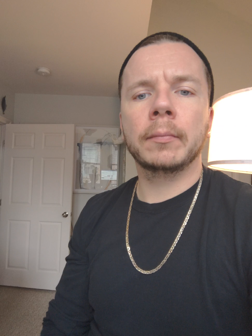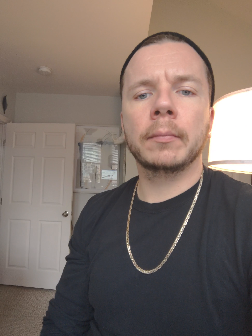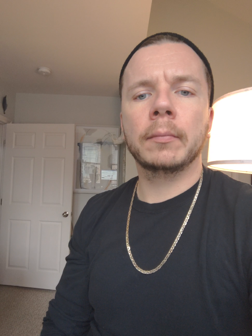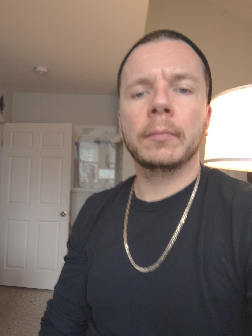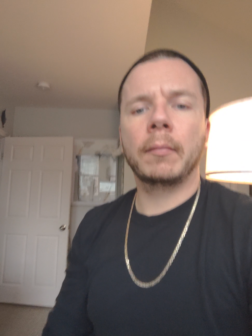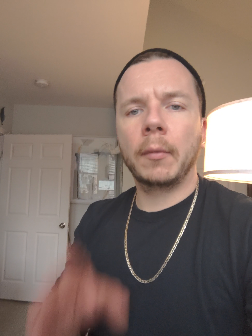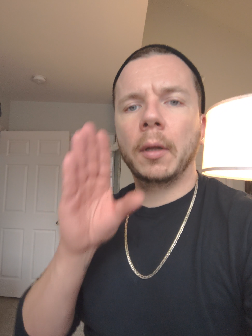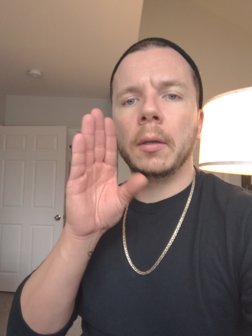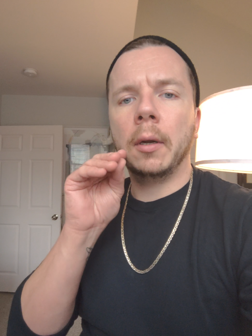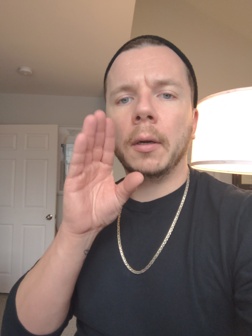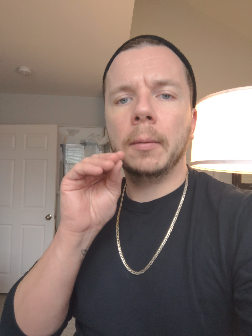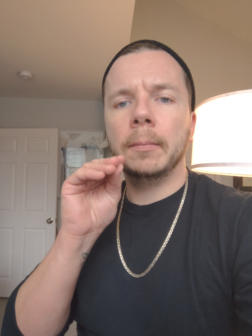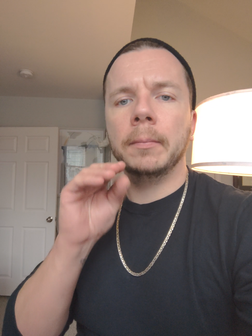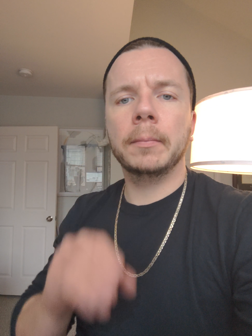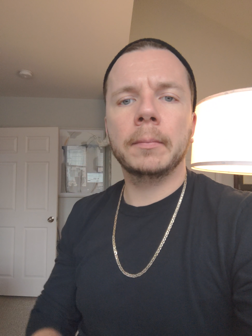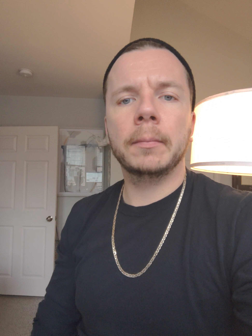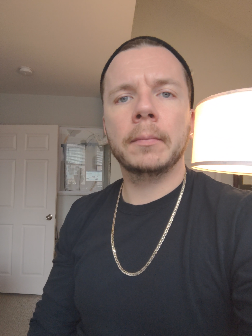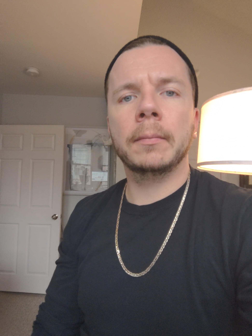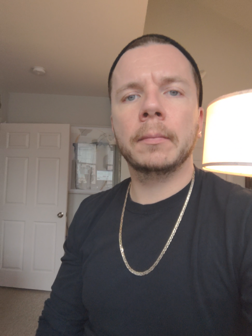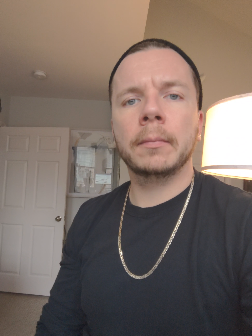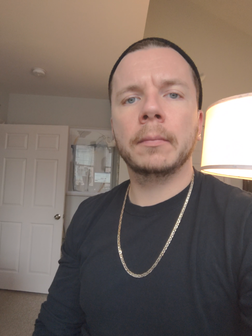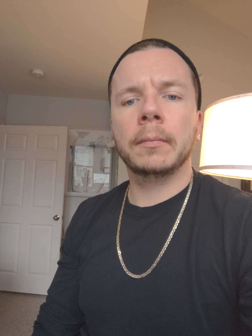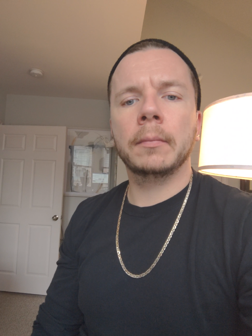duck